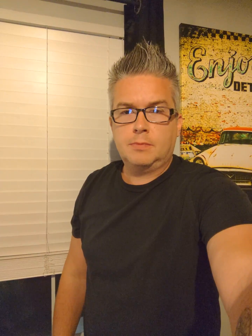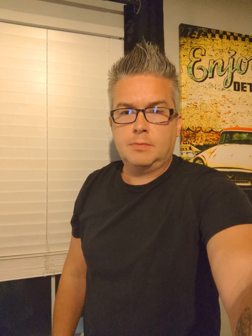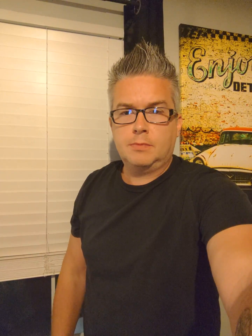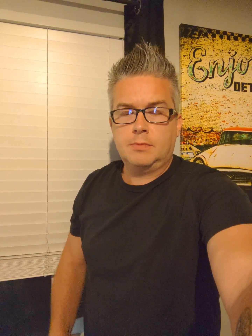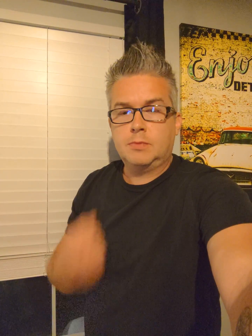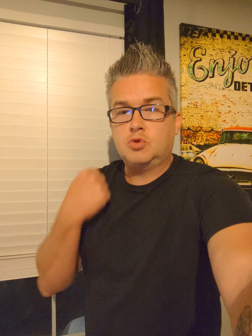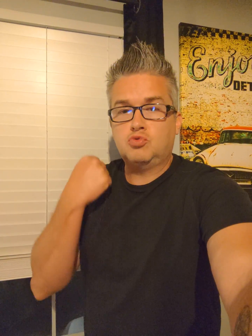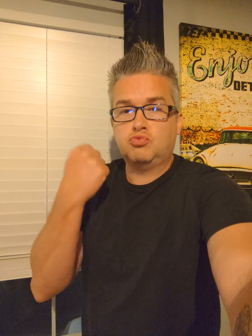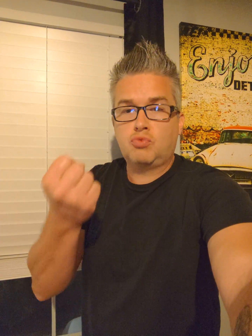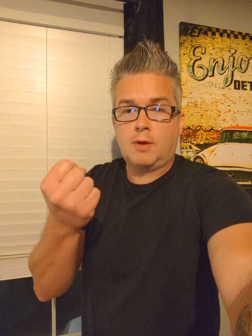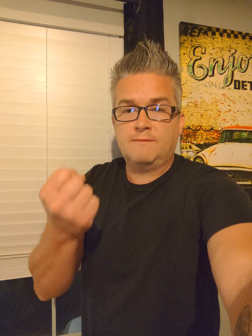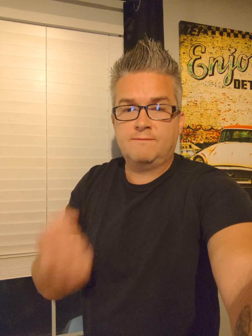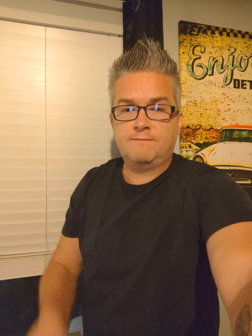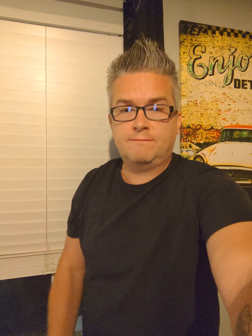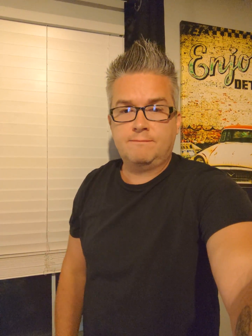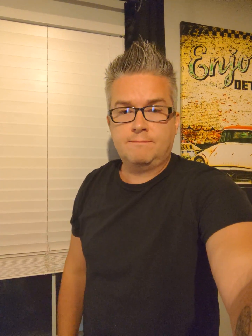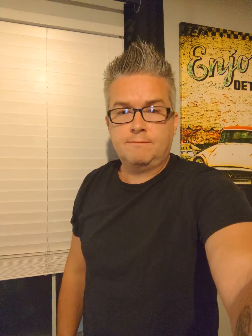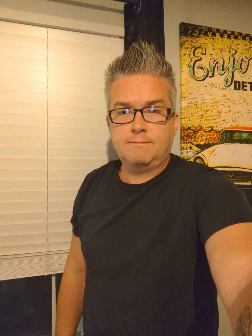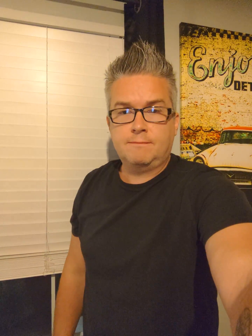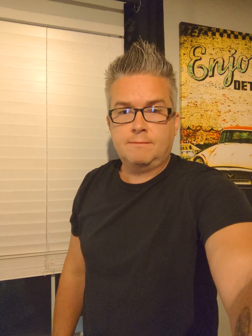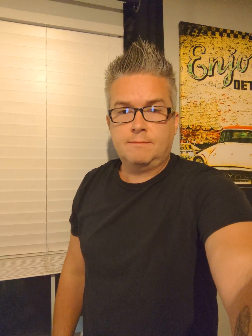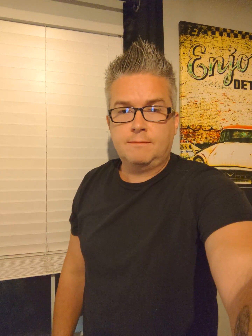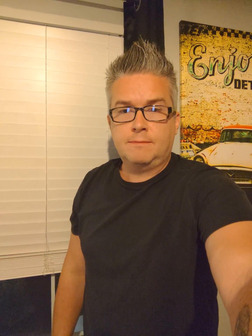drive